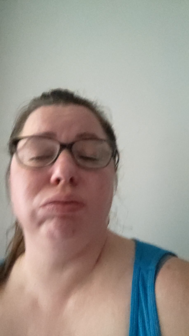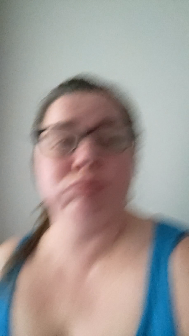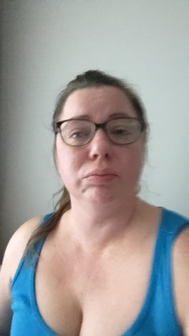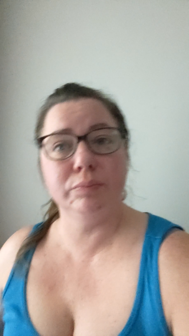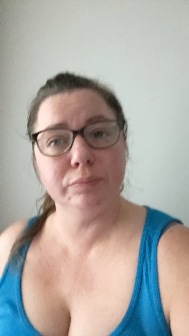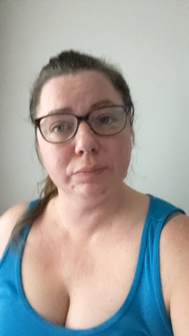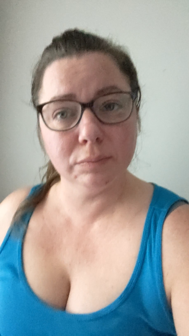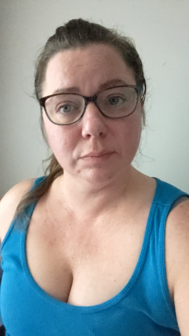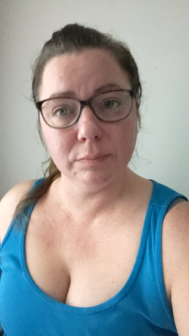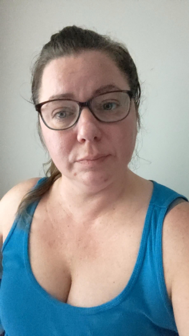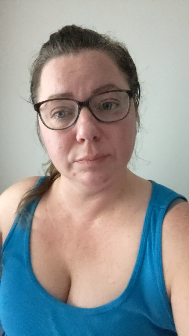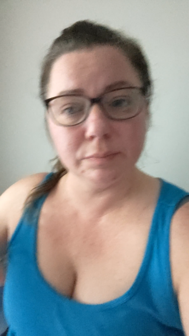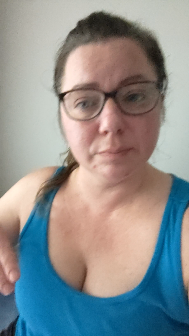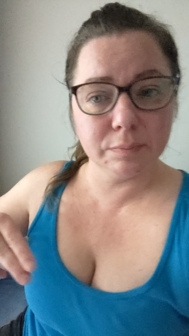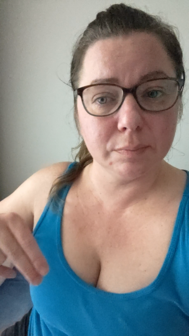diaper